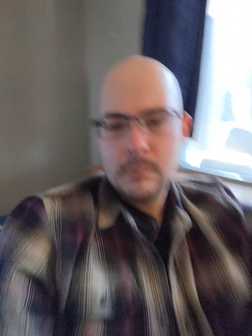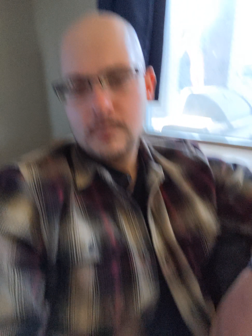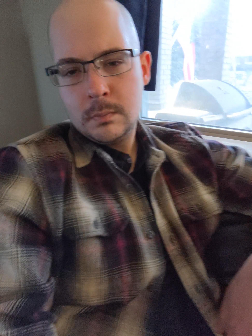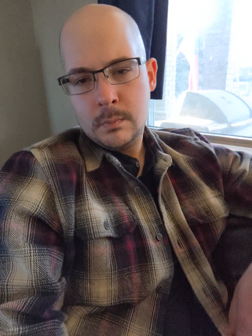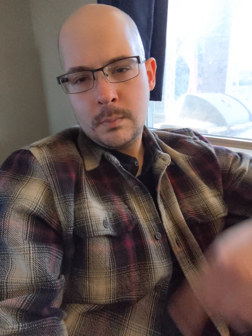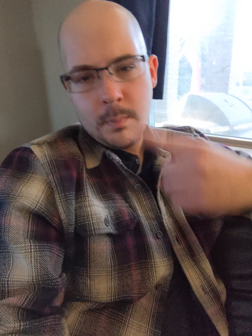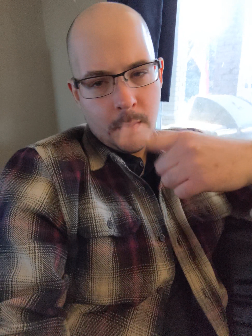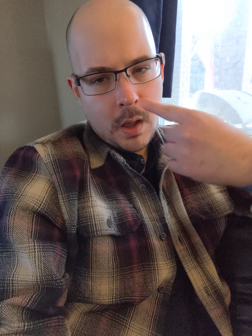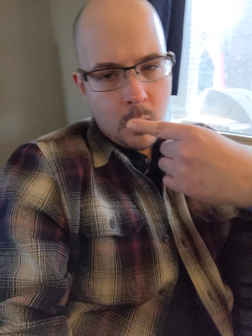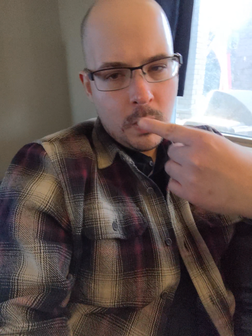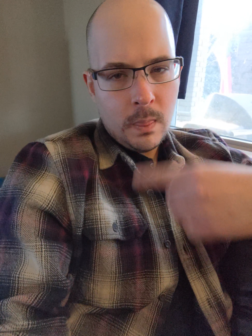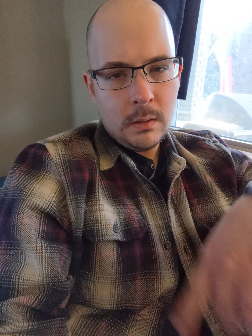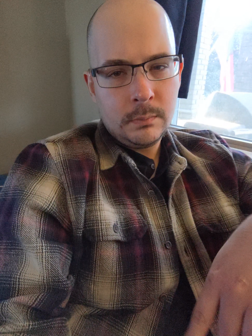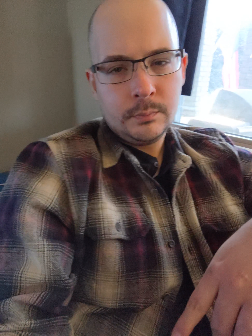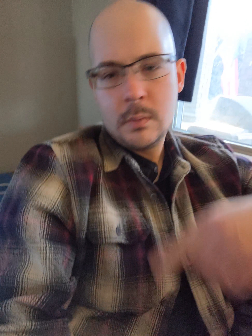mouth